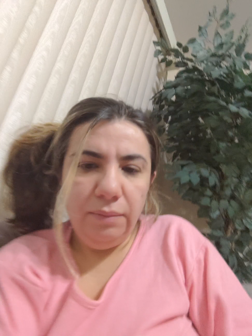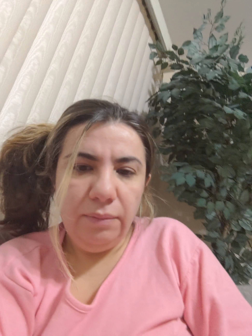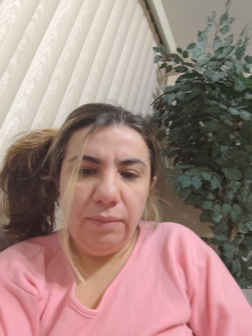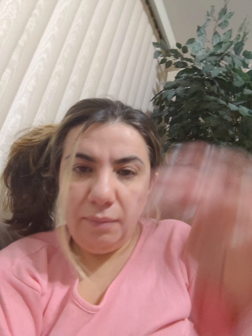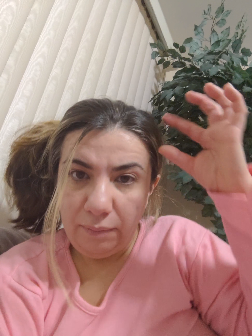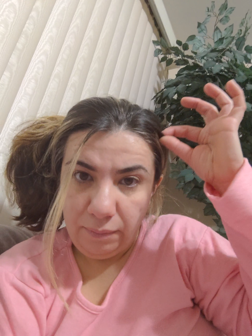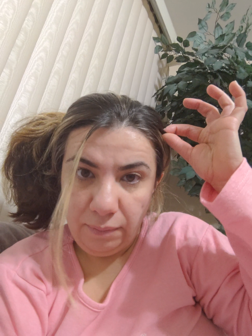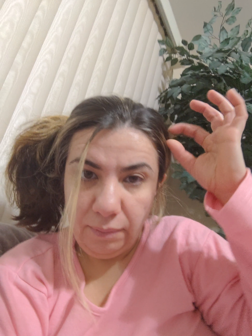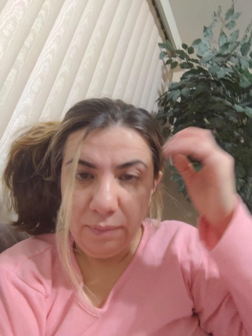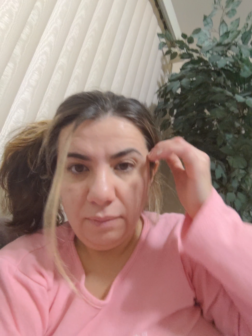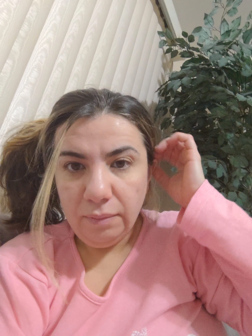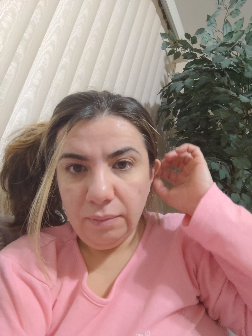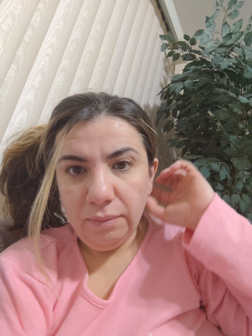hair